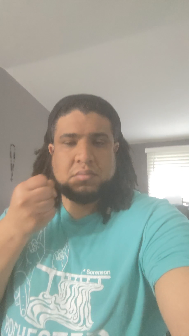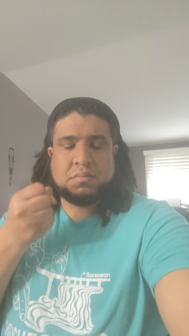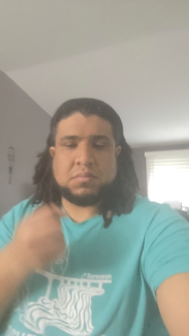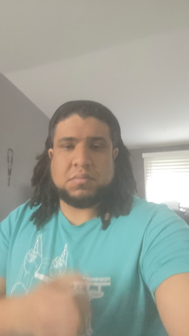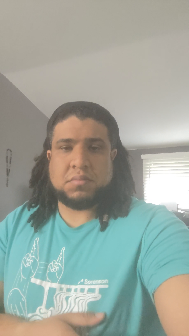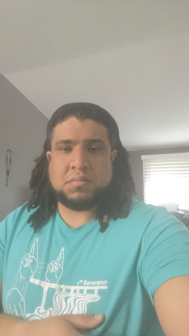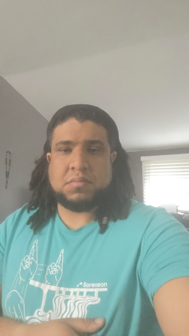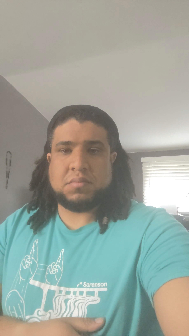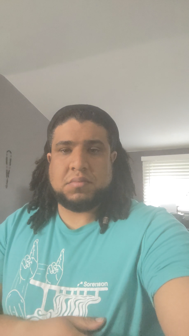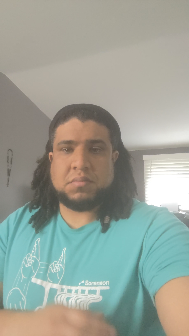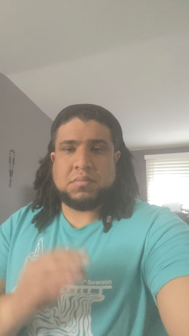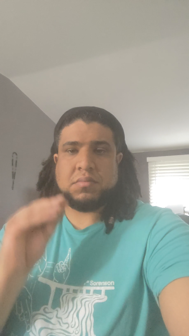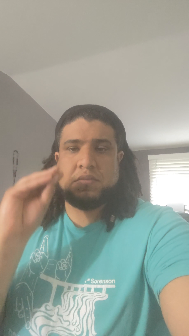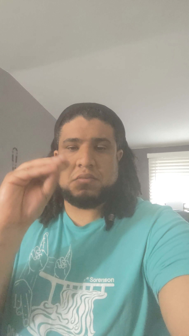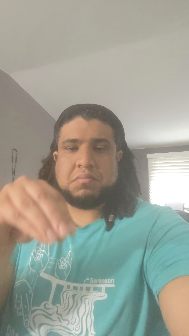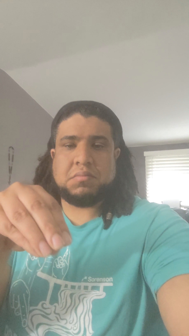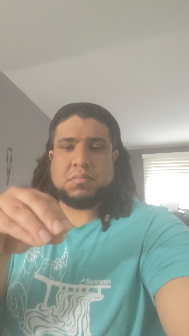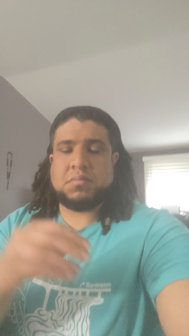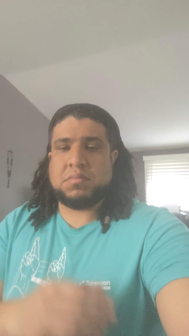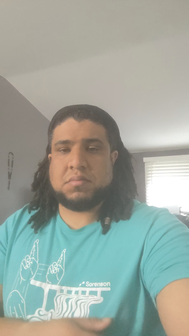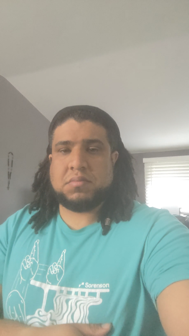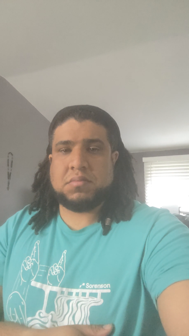put